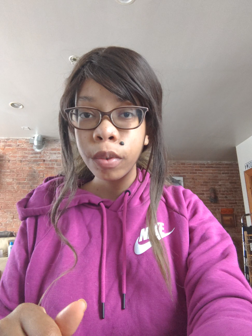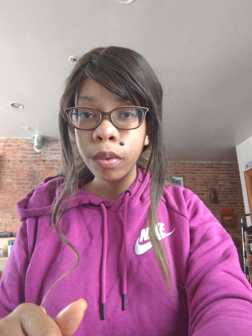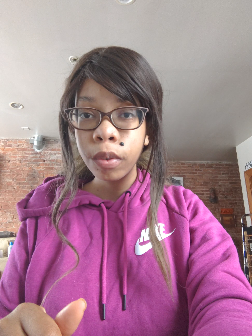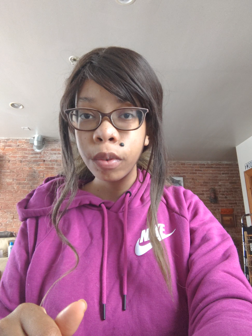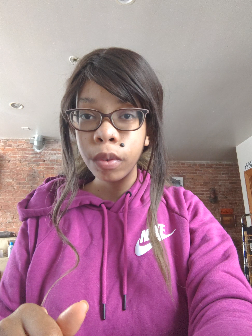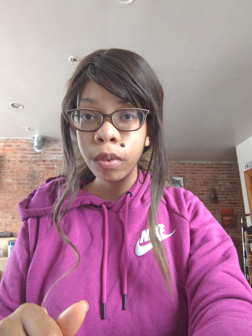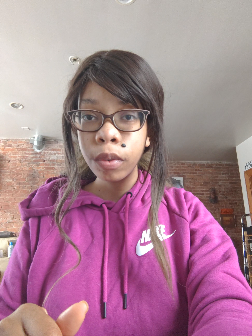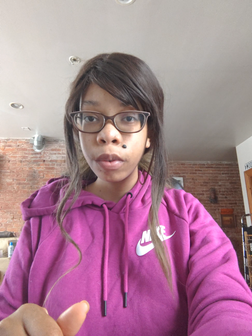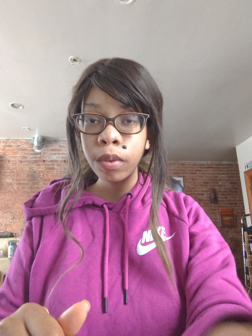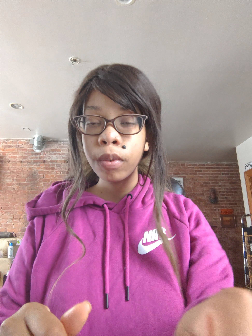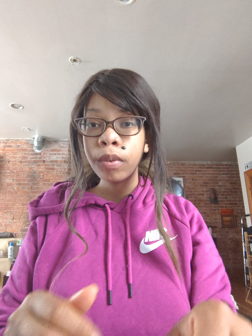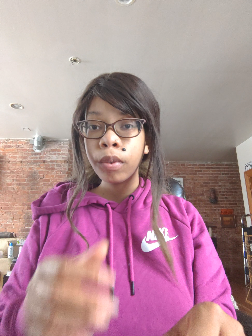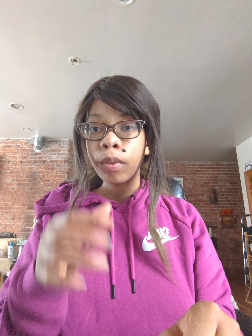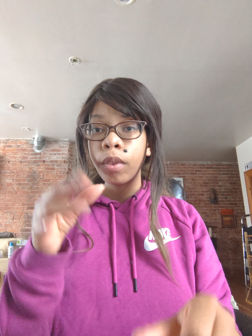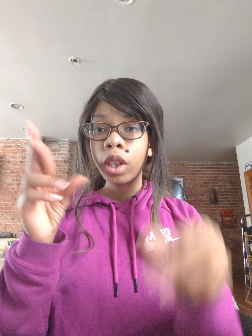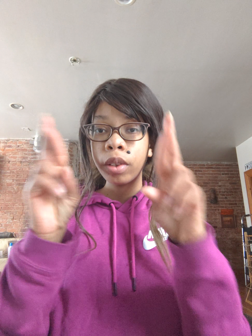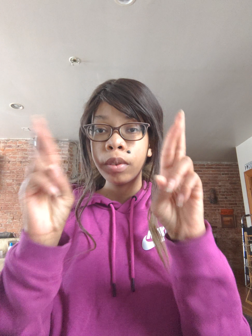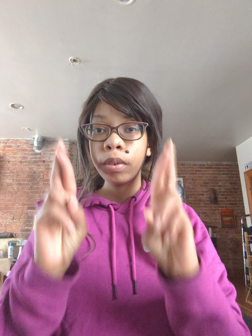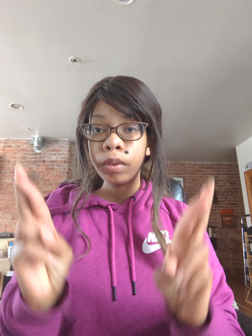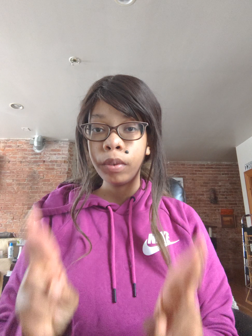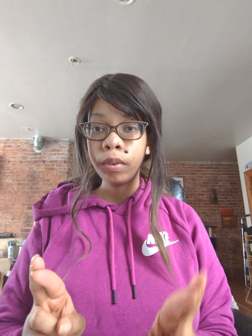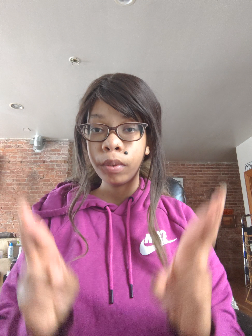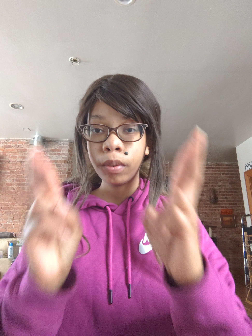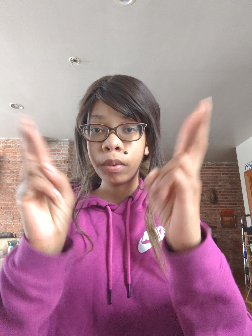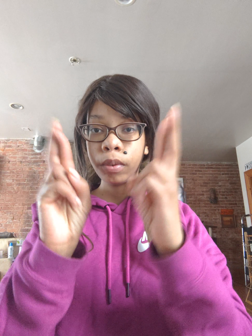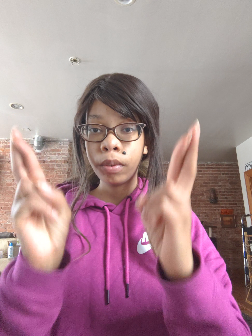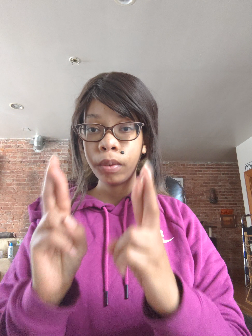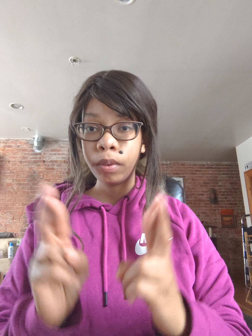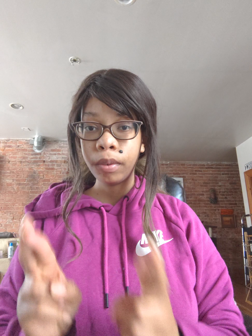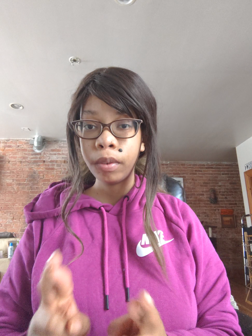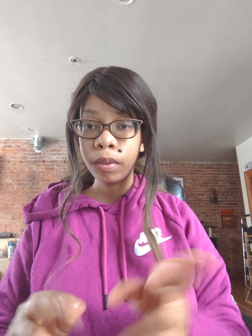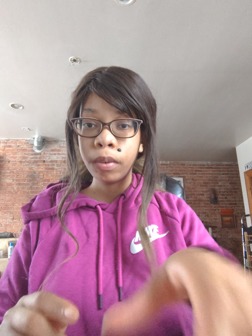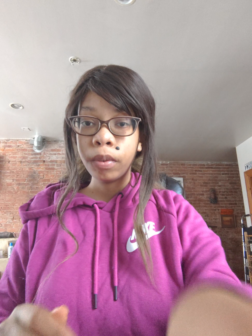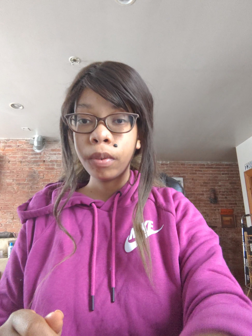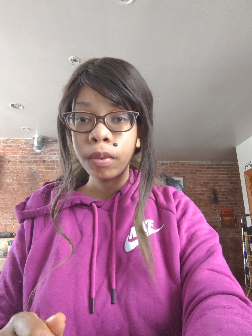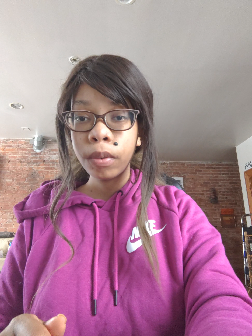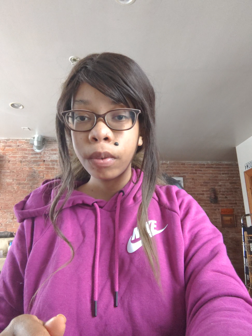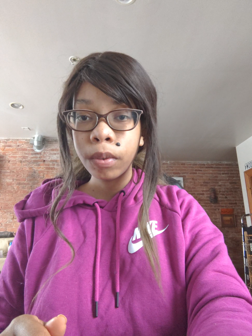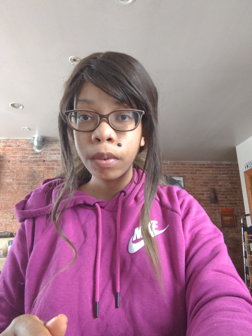refrigerator